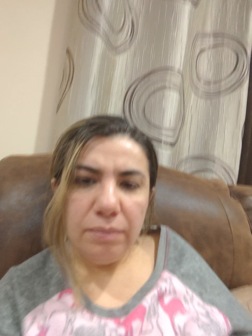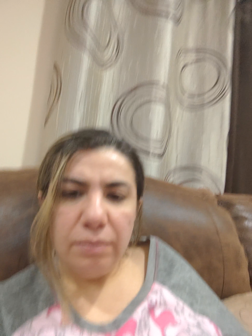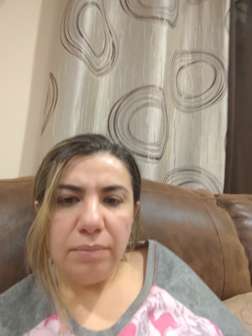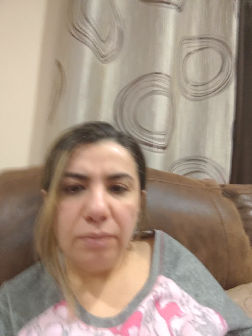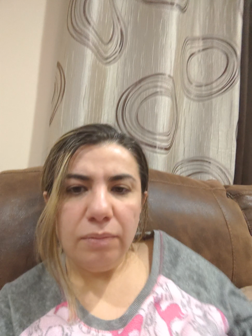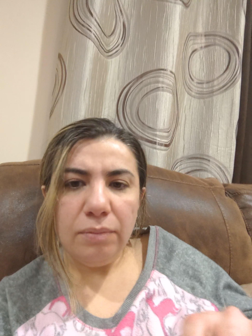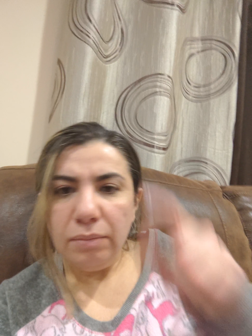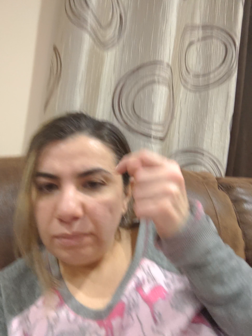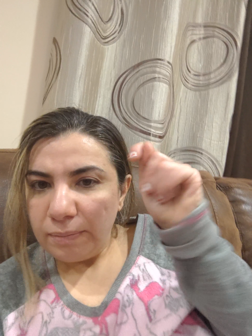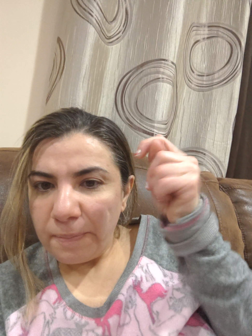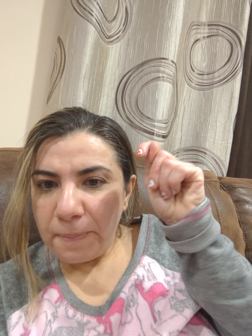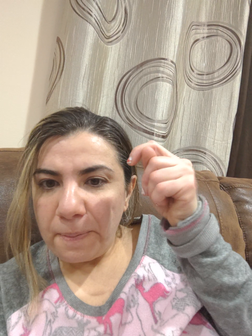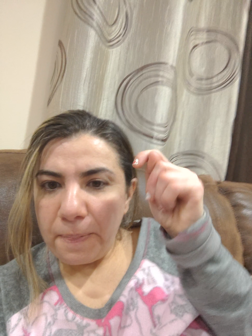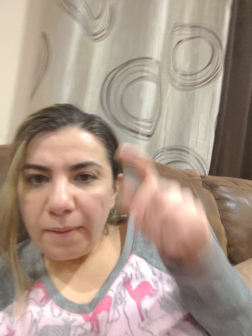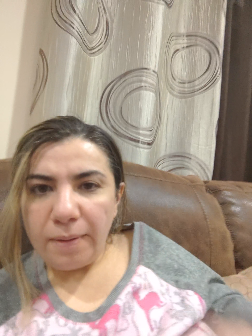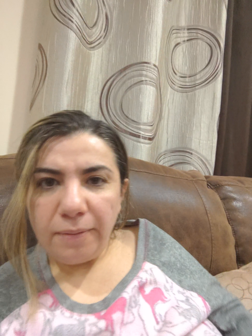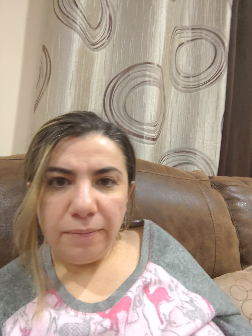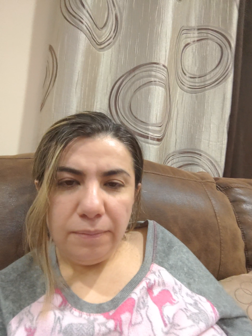toy